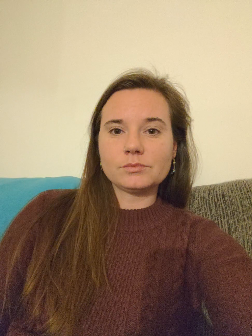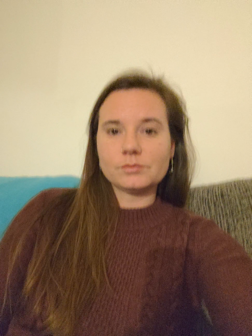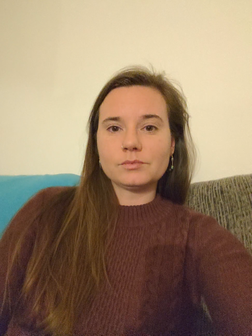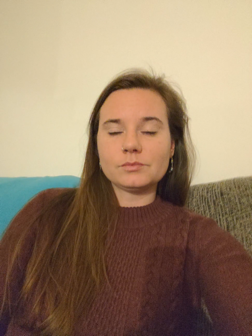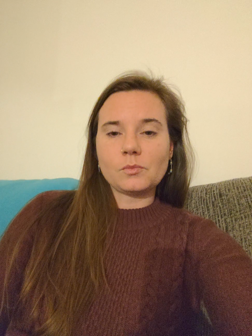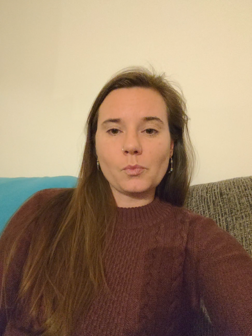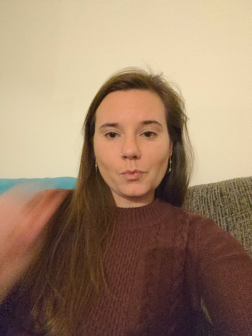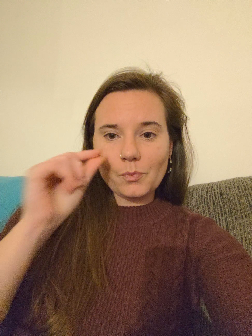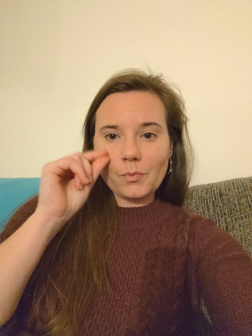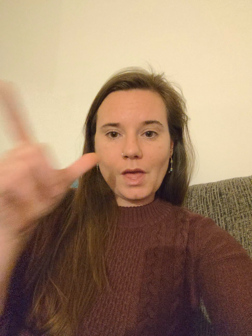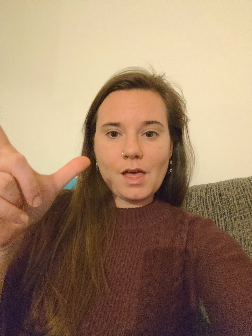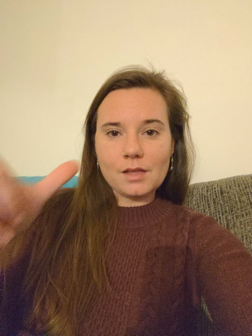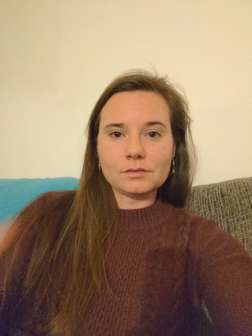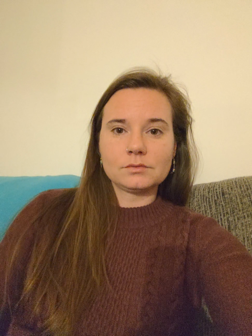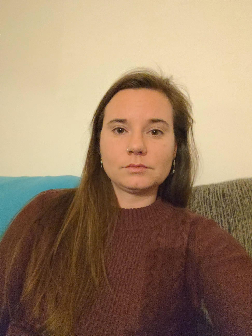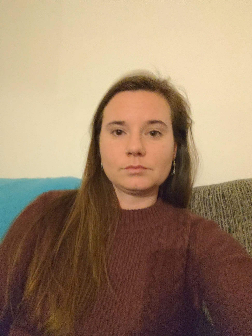awake